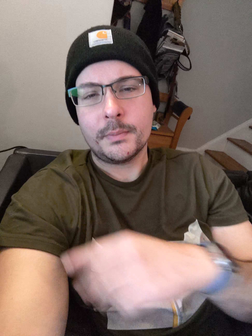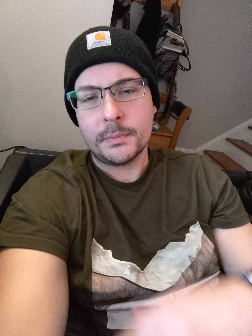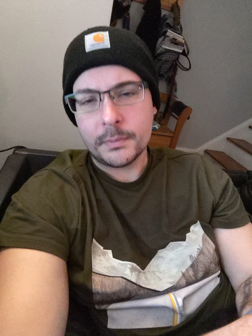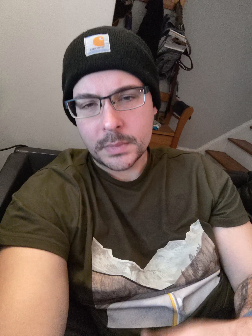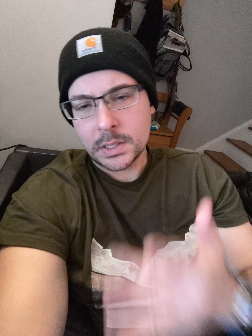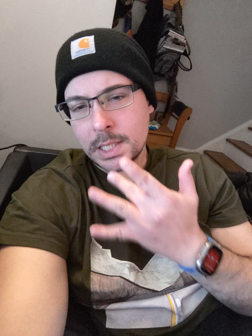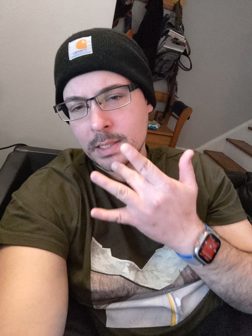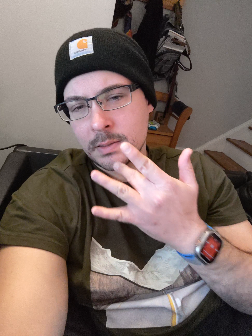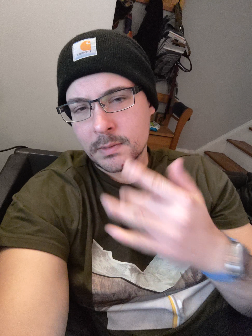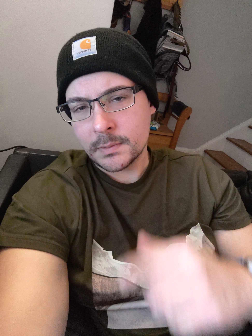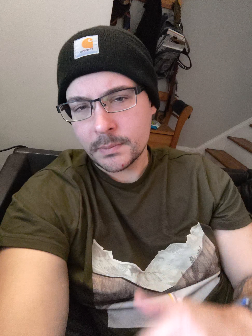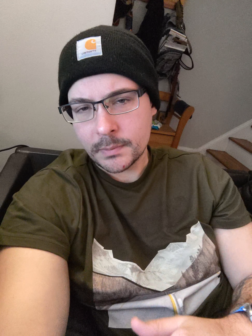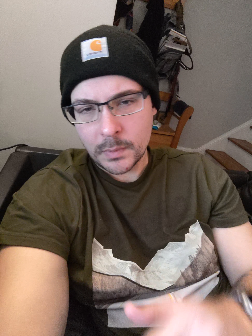taste